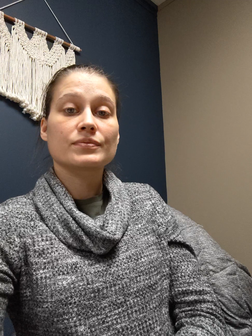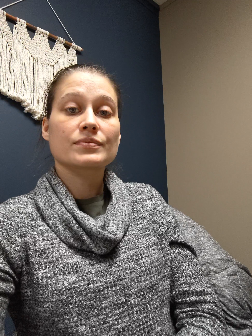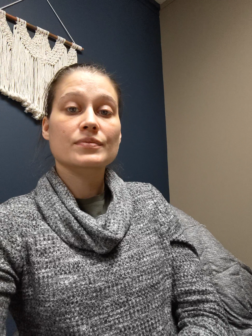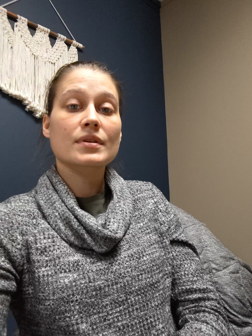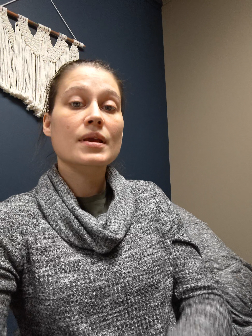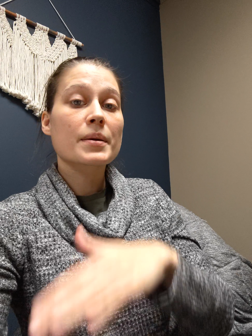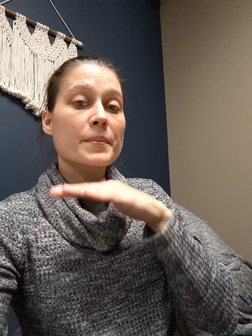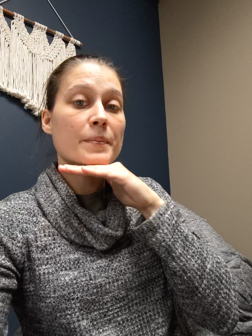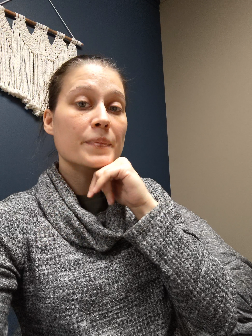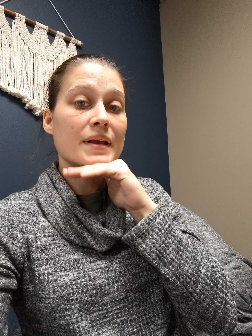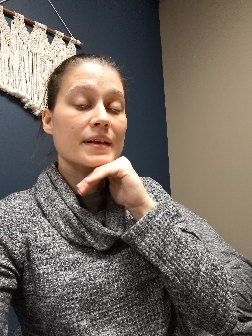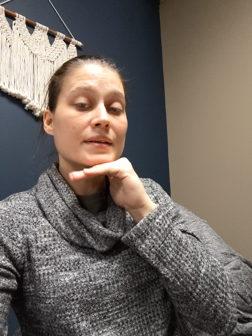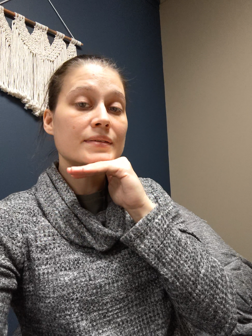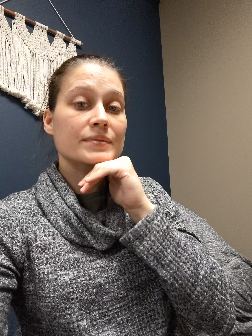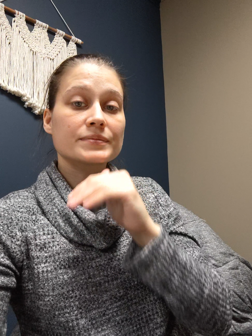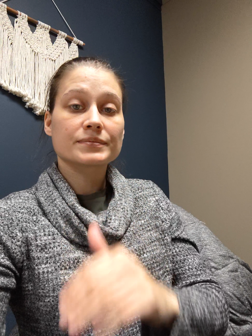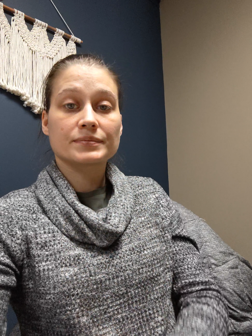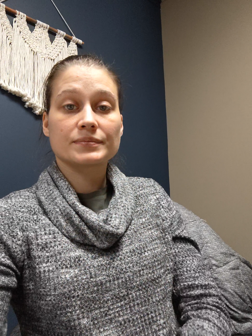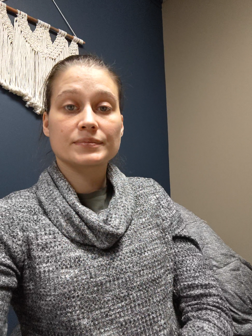pig